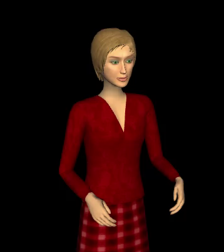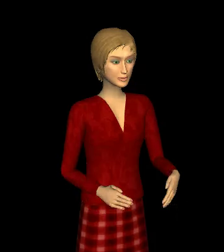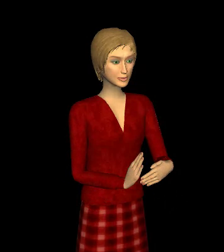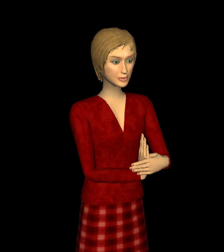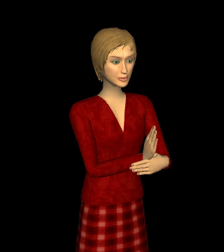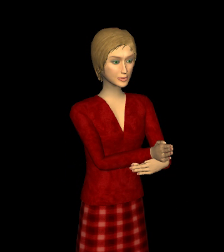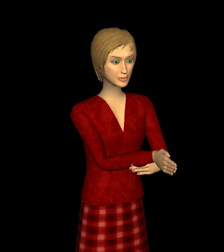مدخل